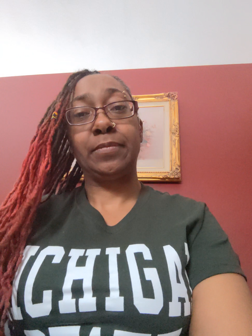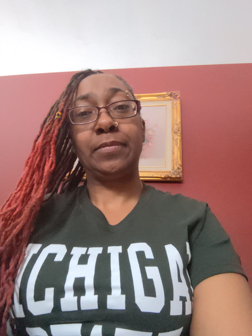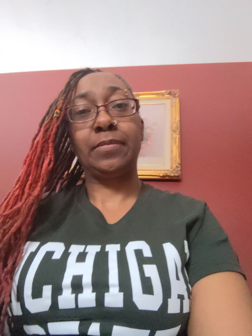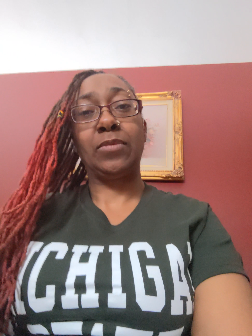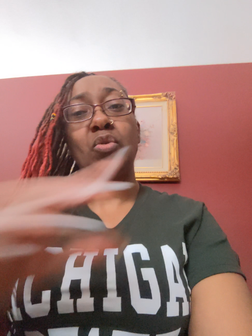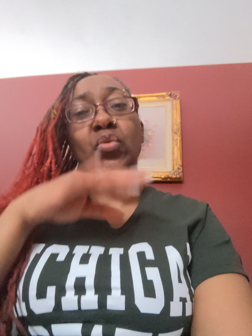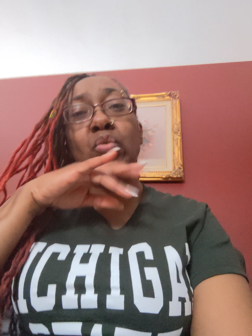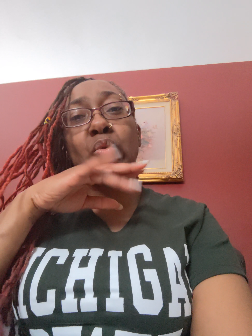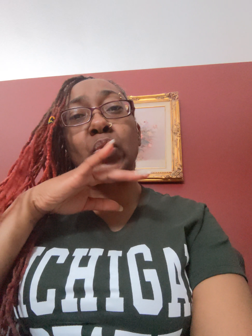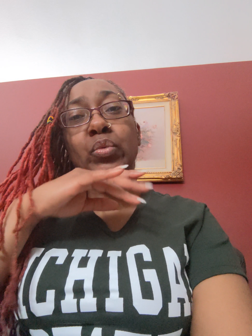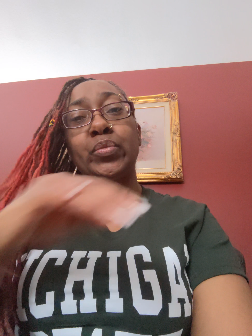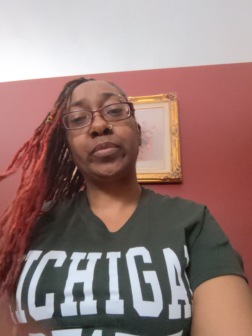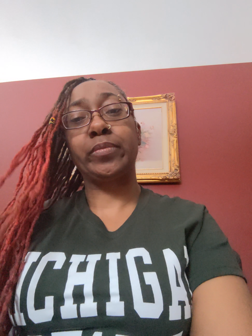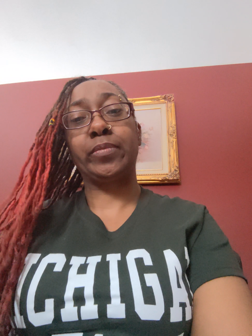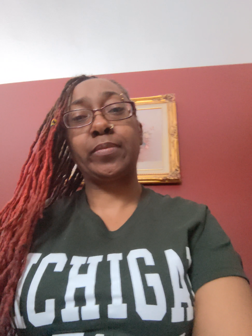dirty